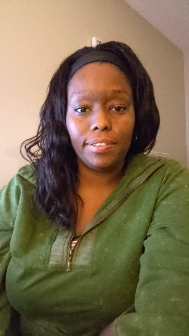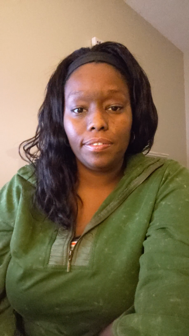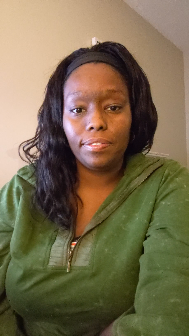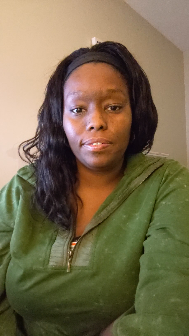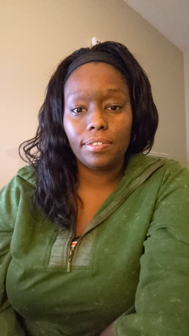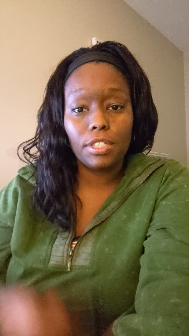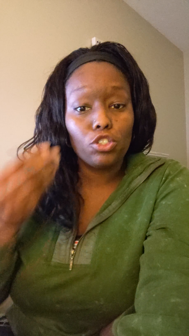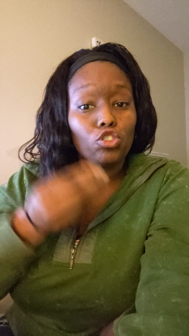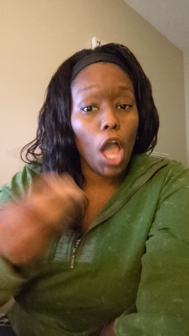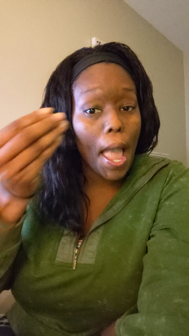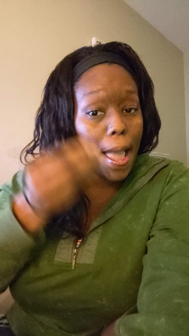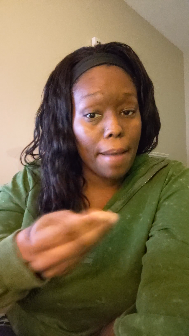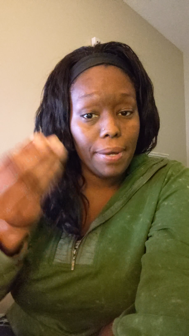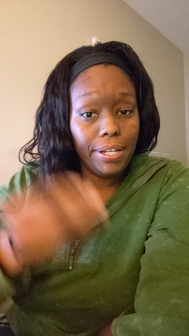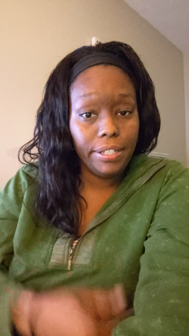shopping